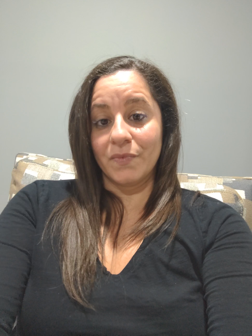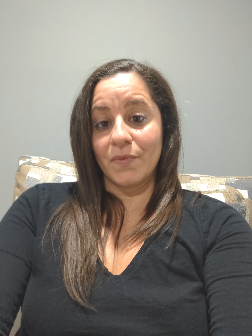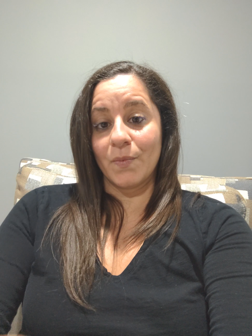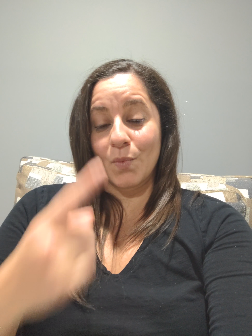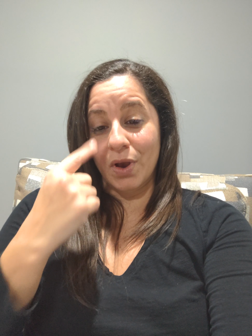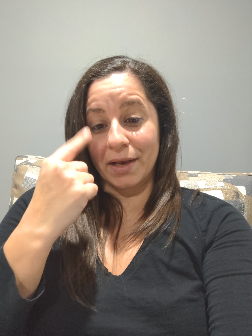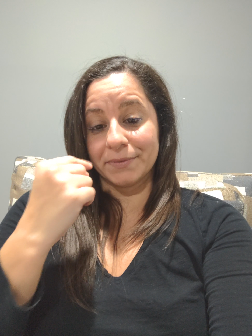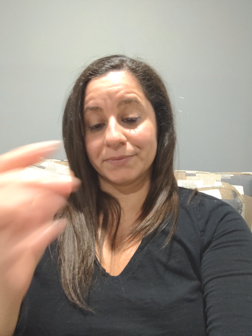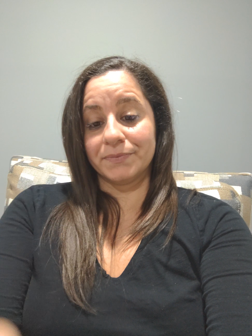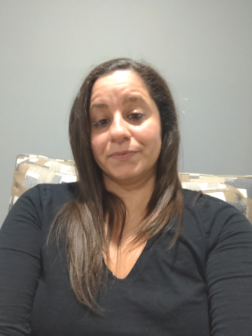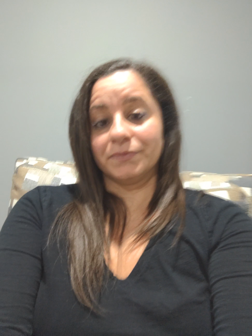cry